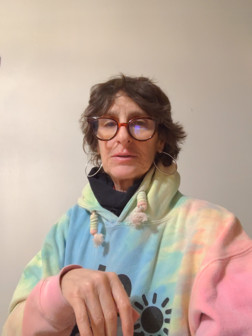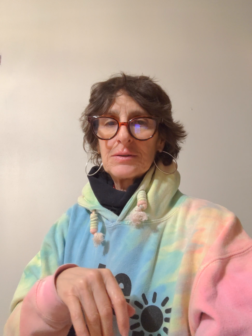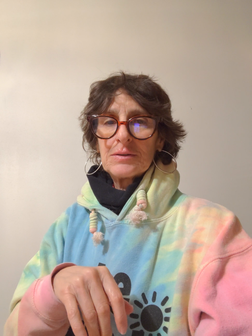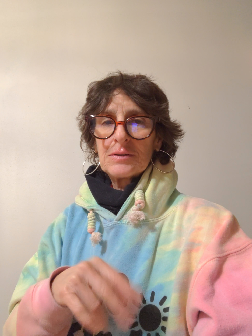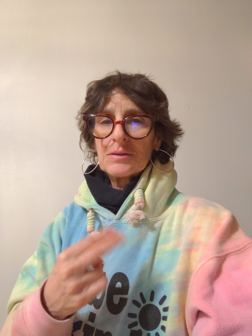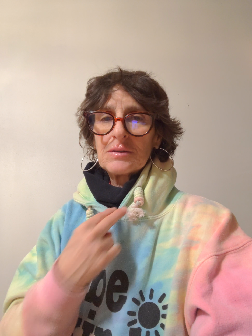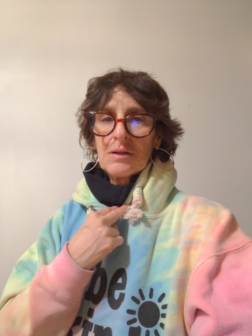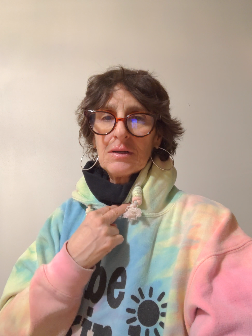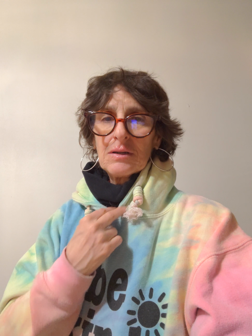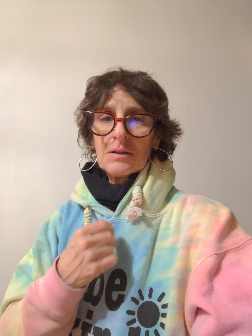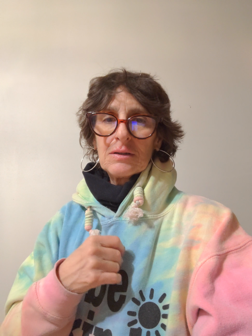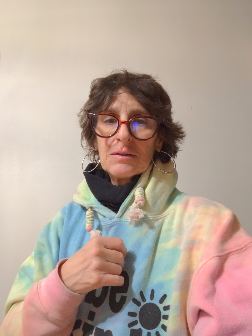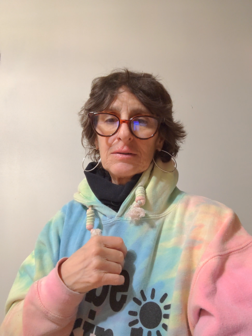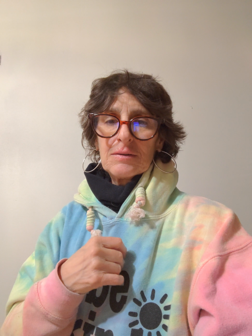stuck